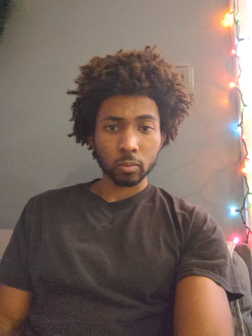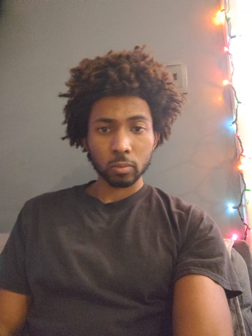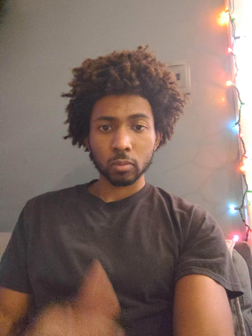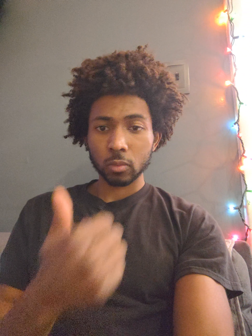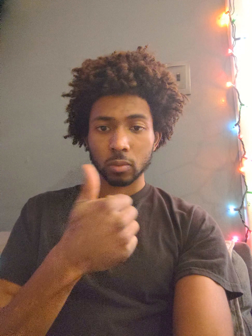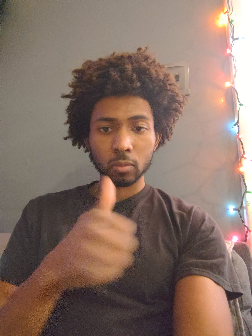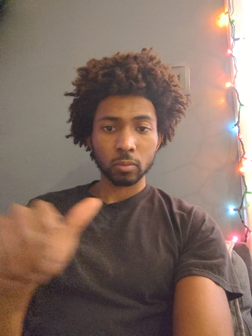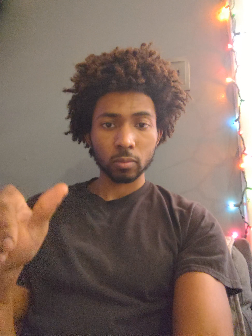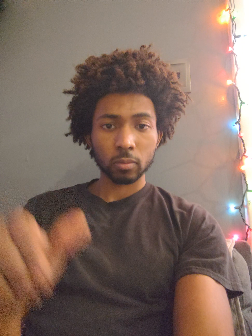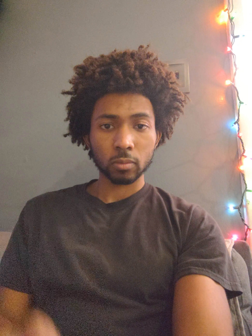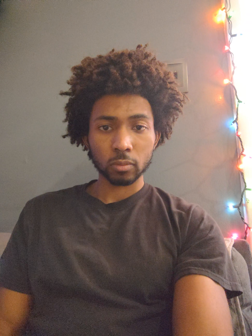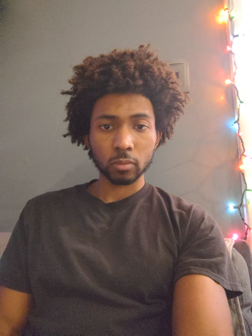any